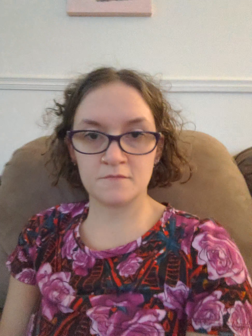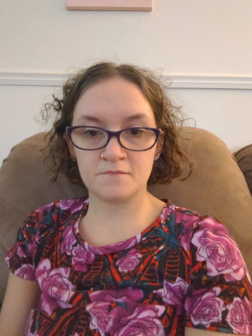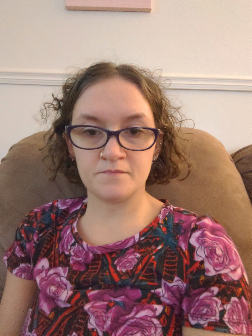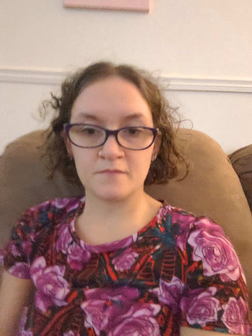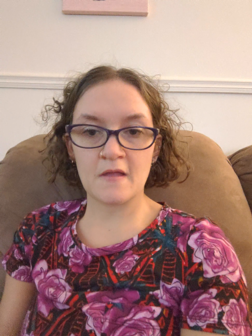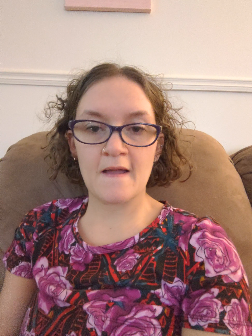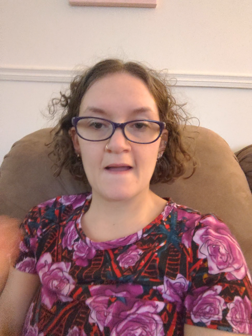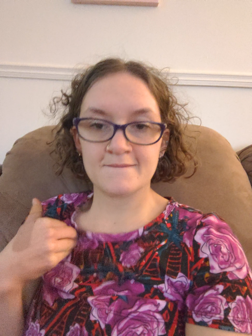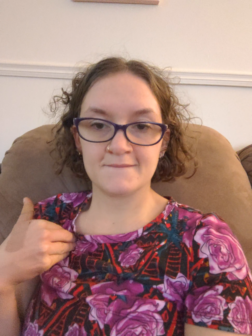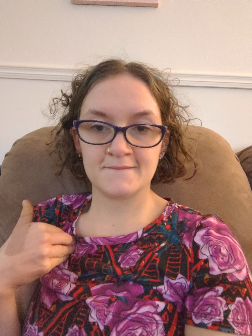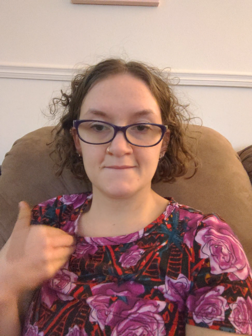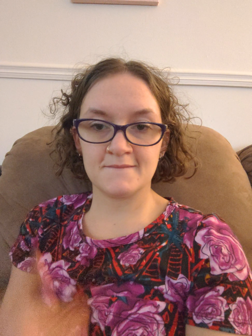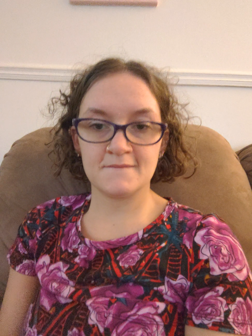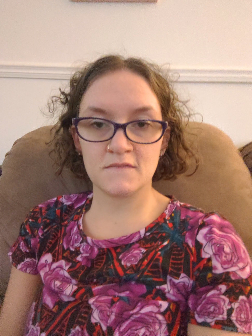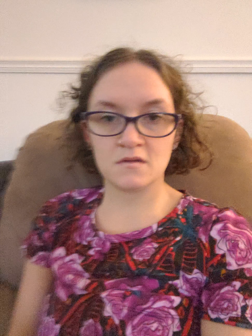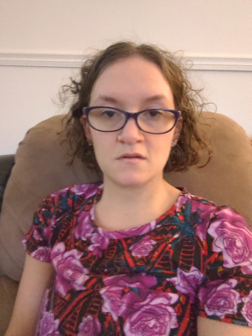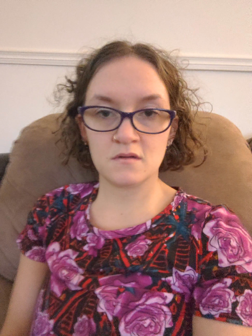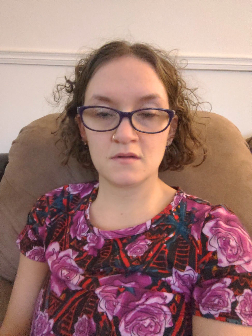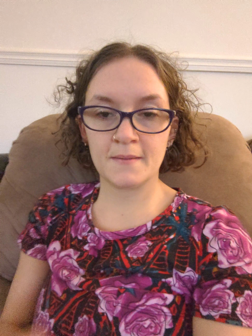have